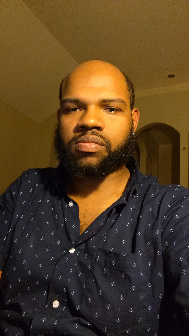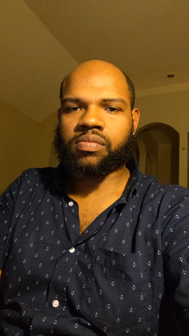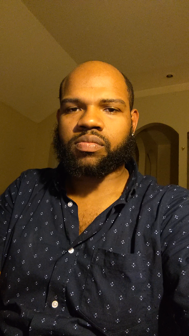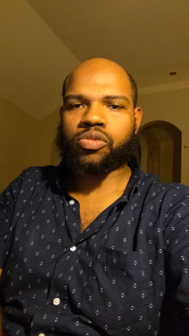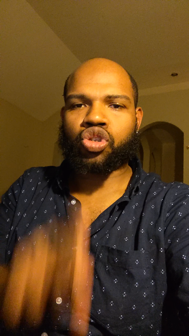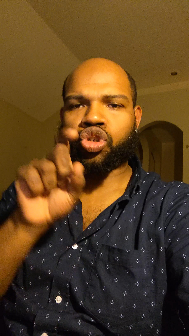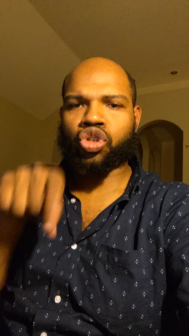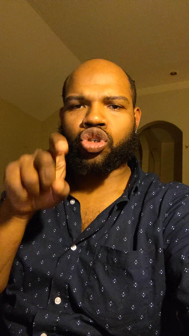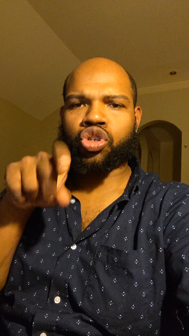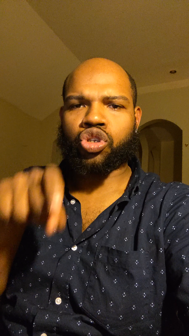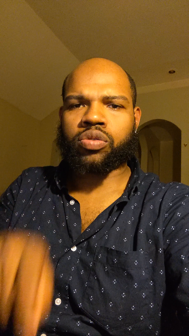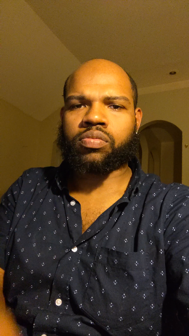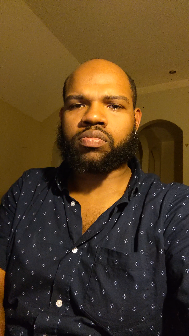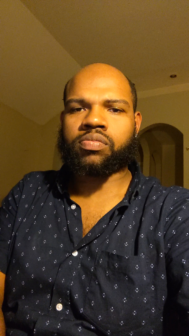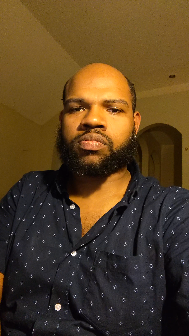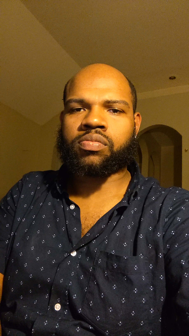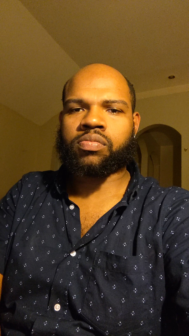should